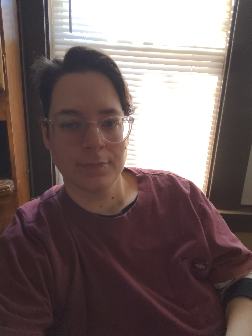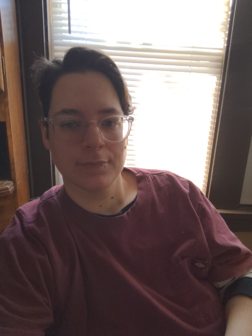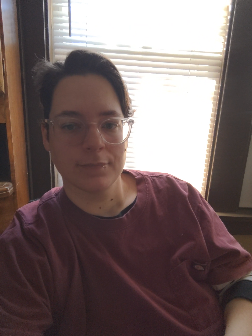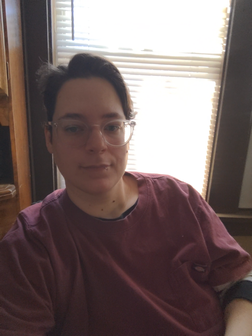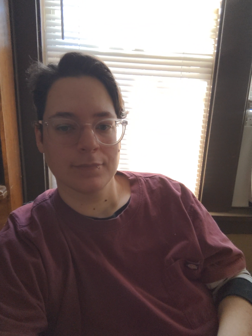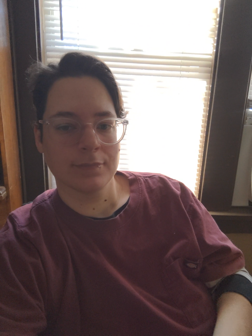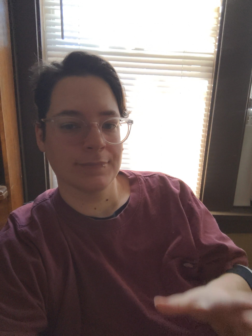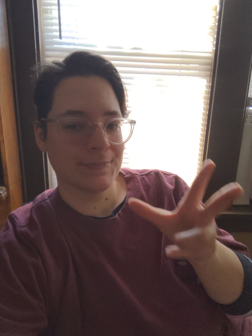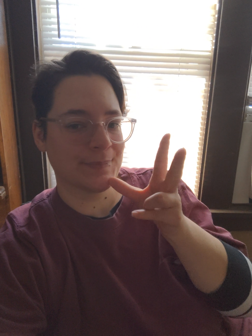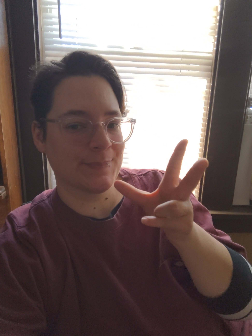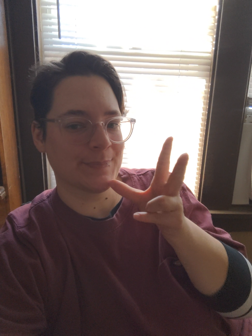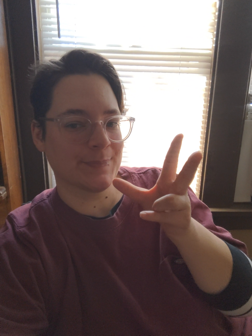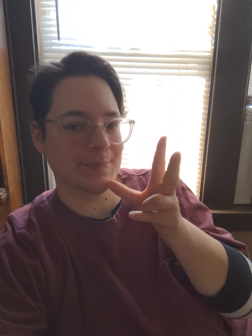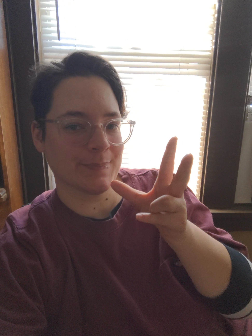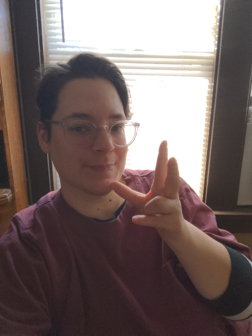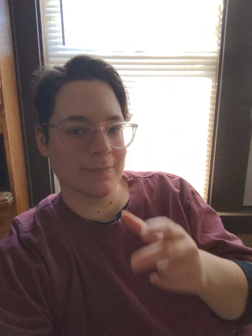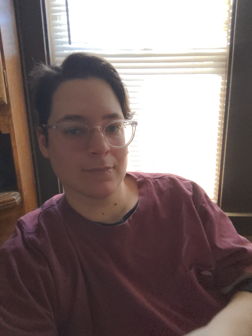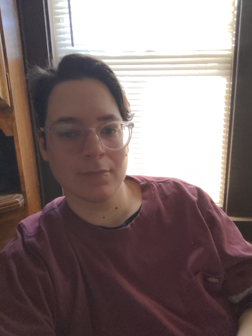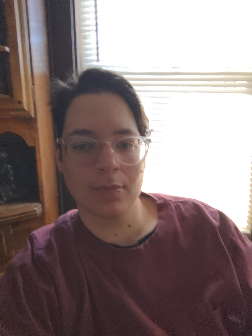hen